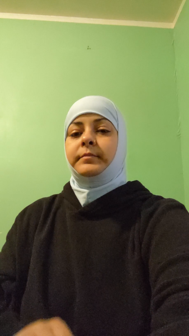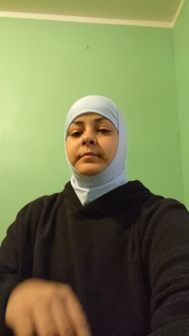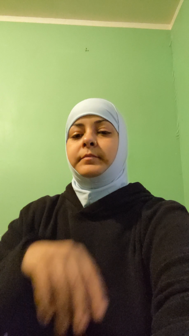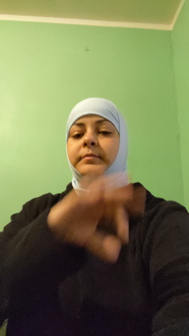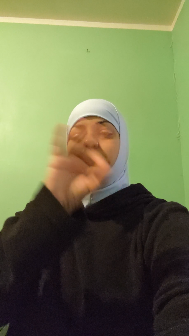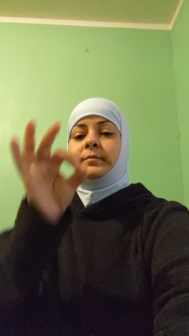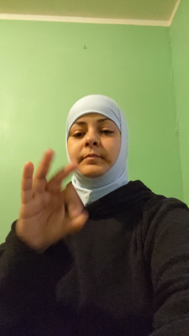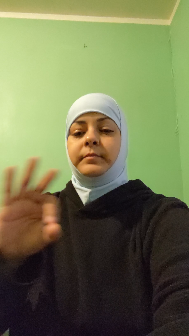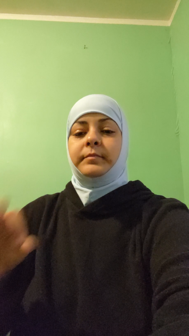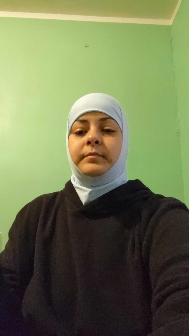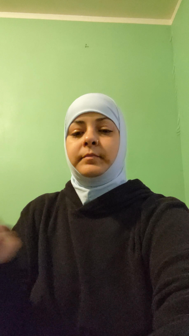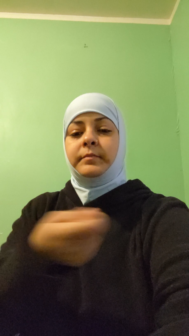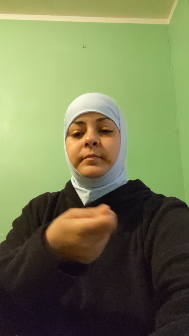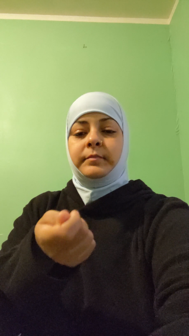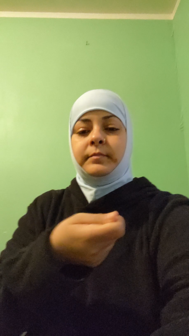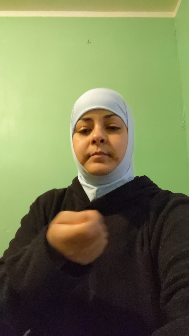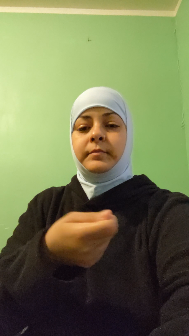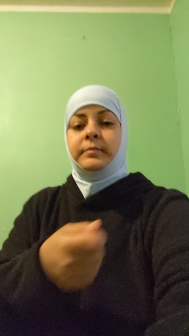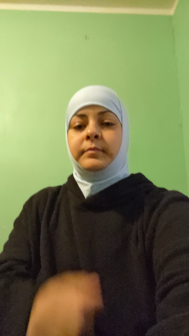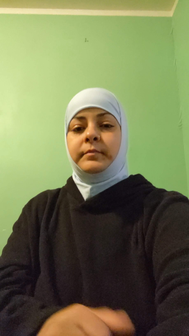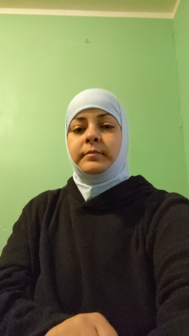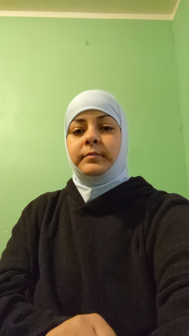hose